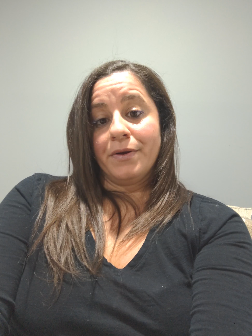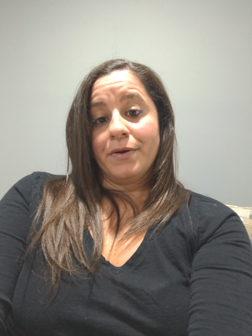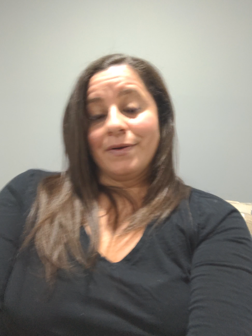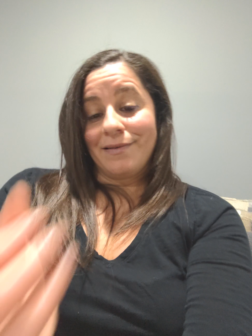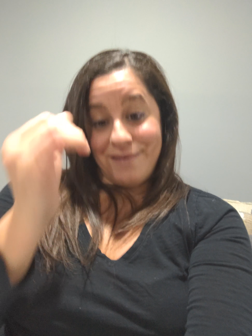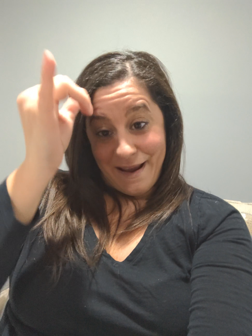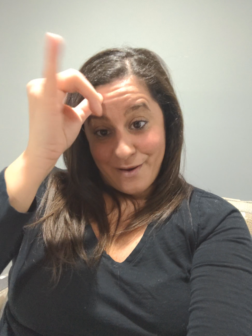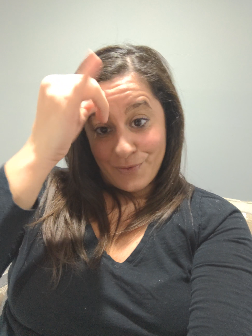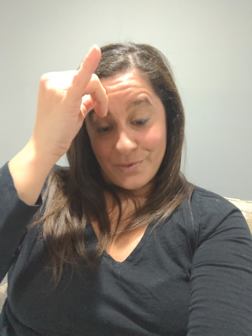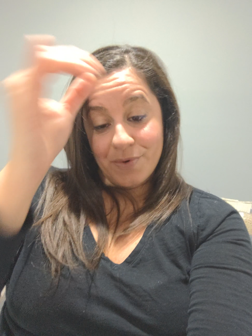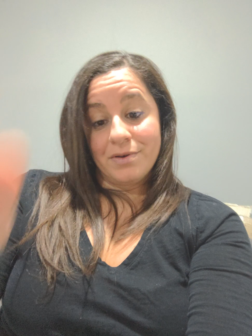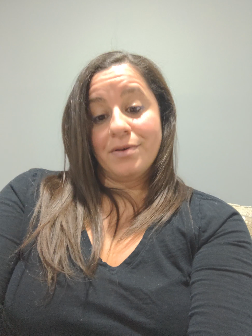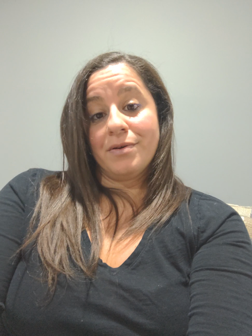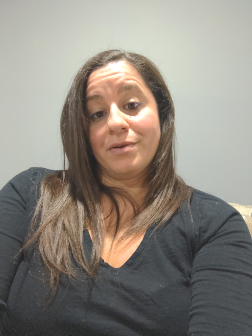cow